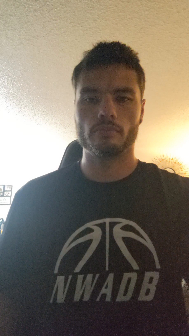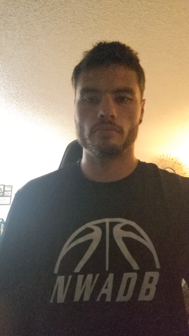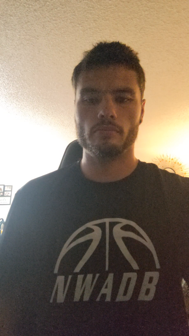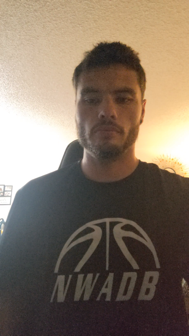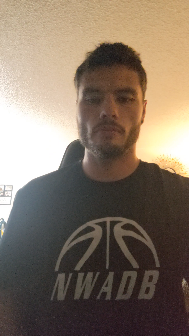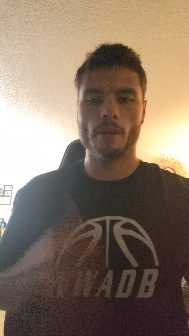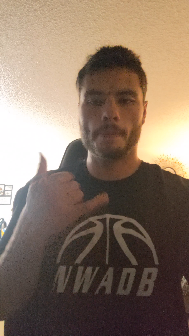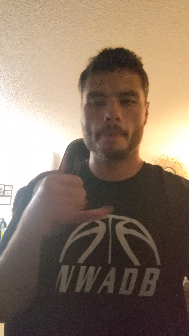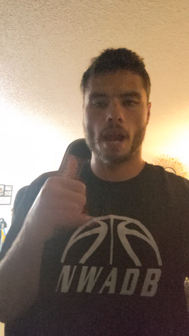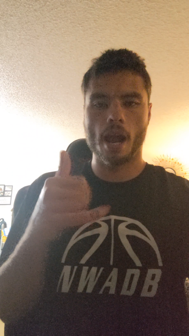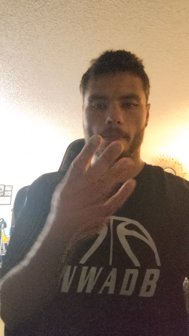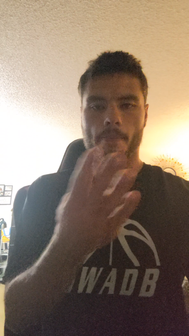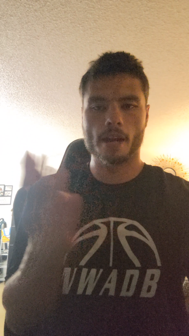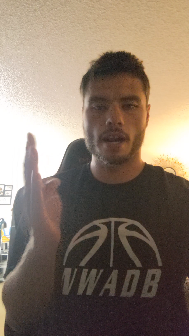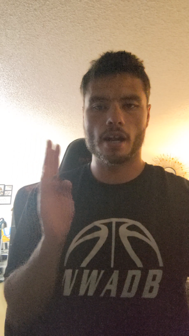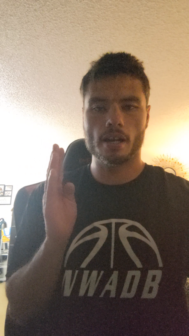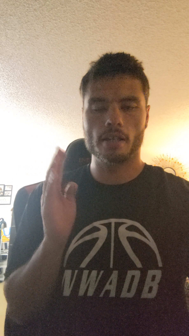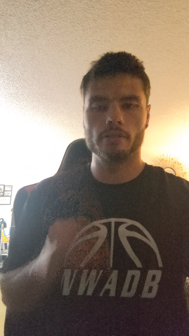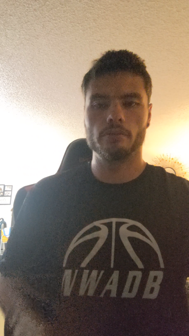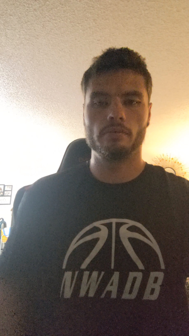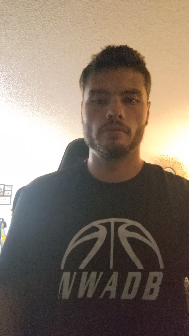playpen